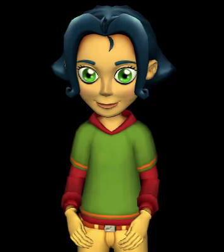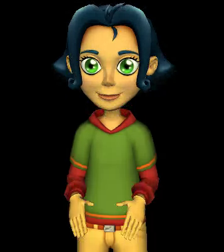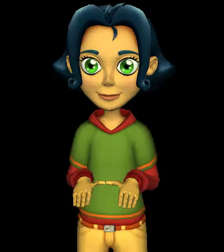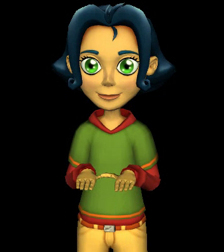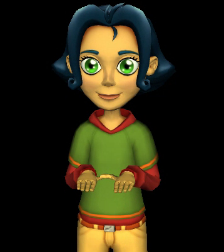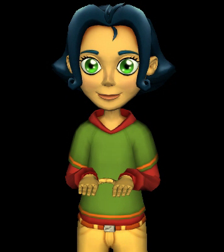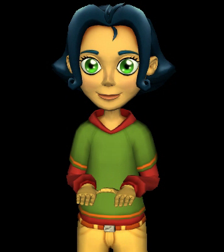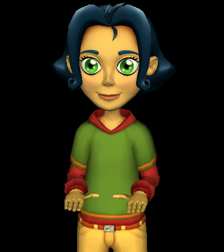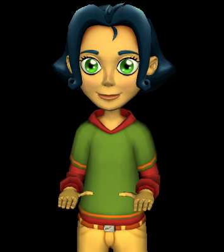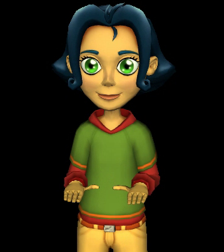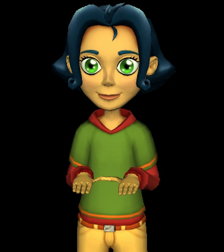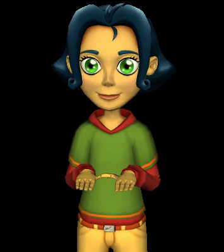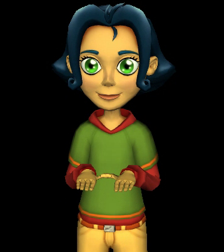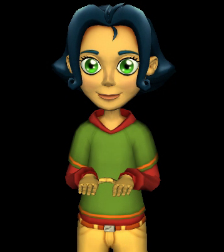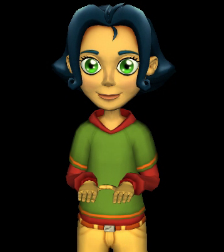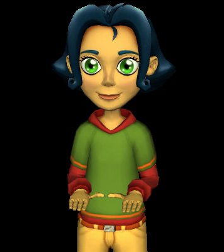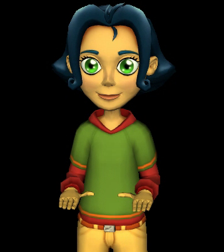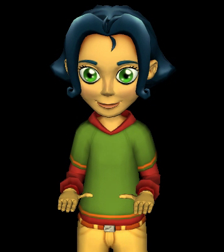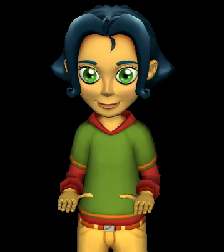ببطء